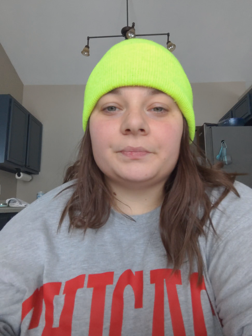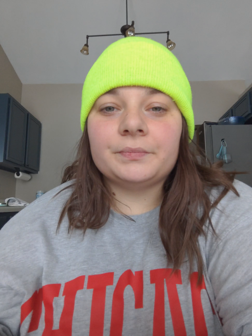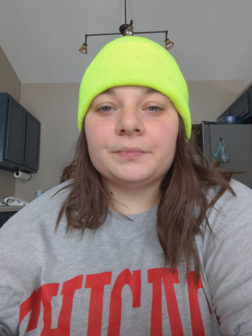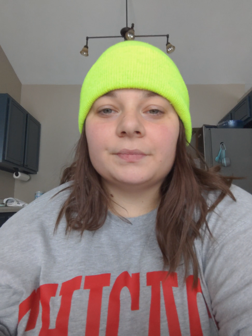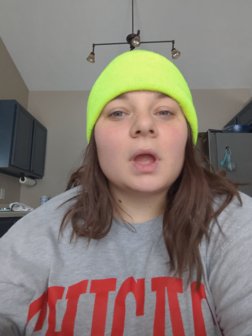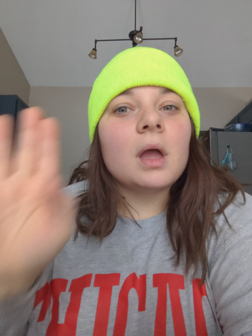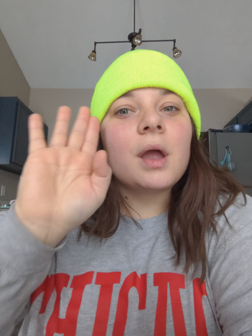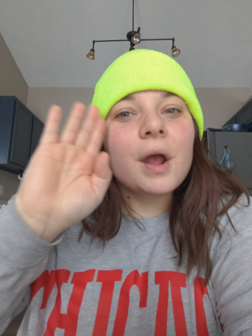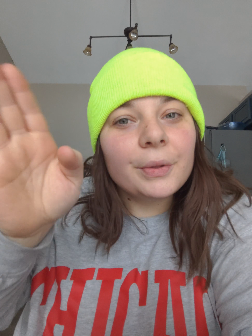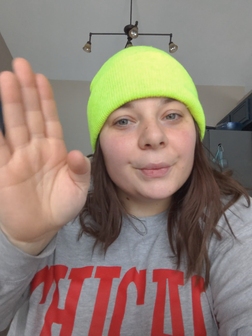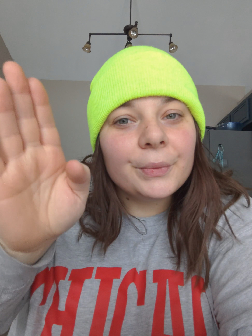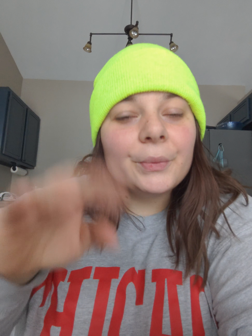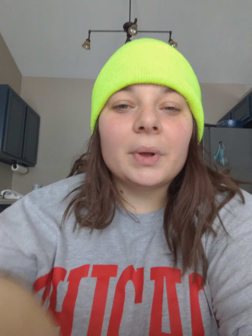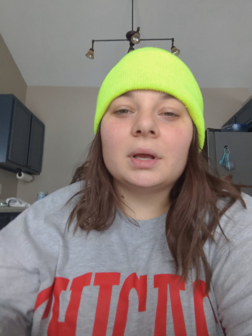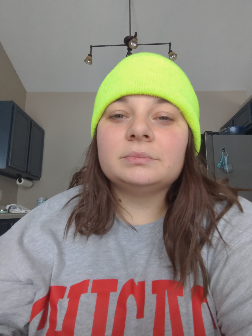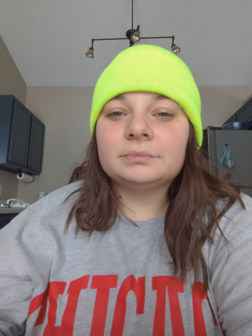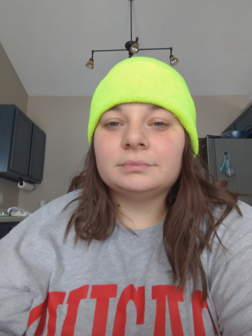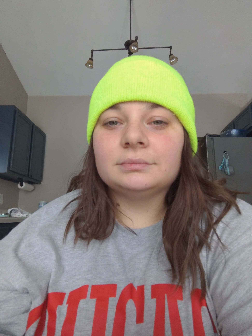hello